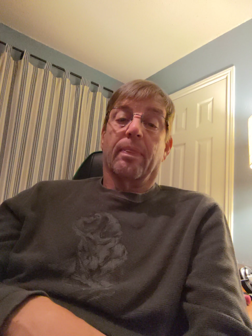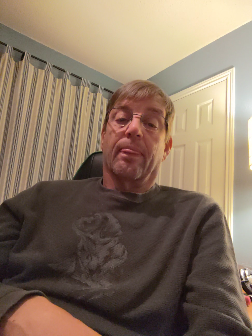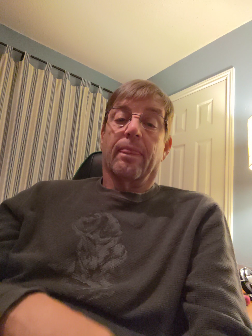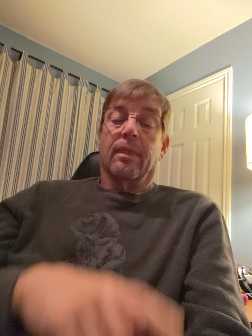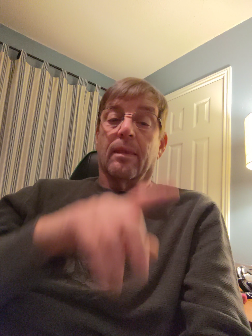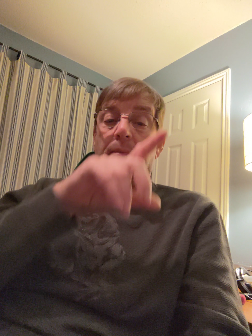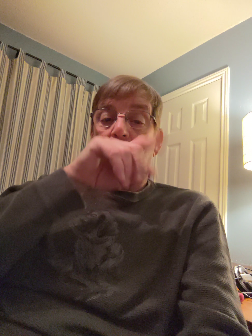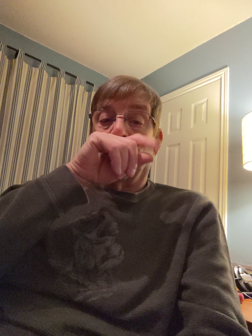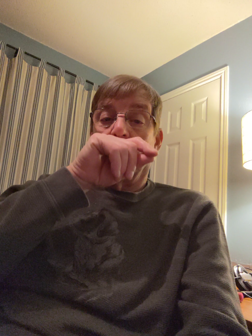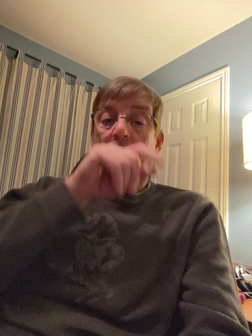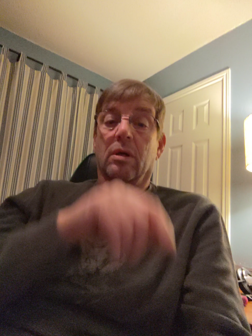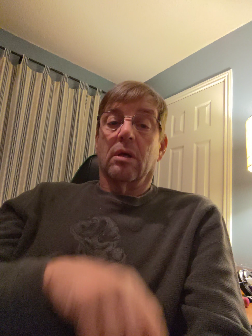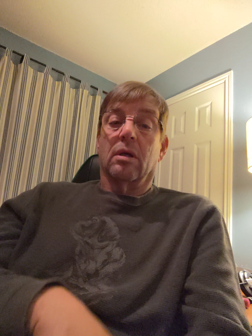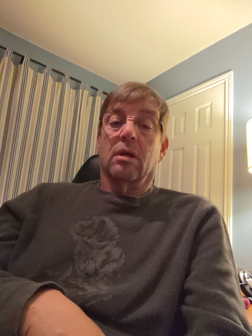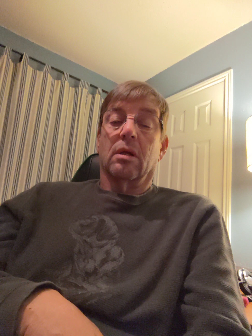bird